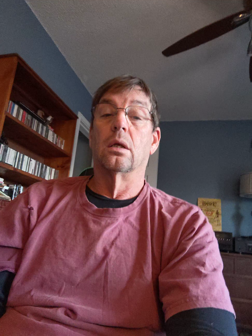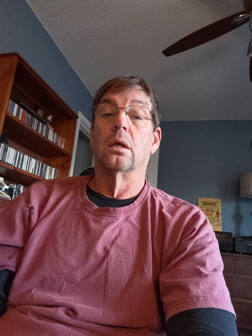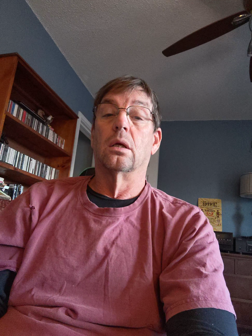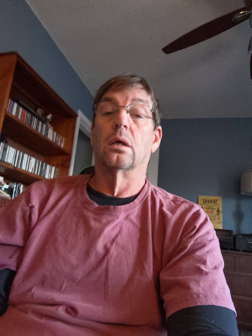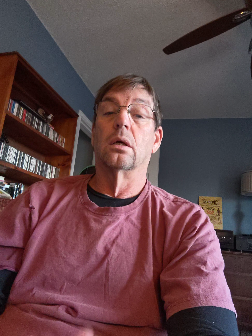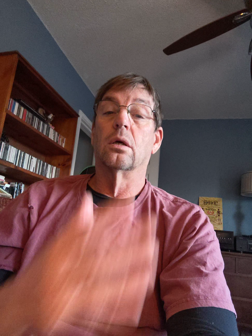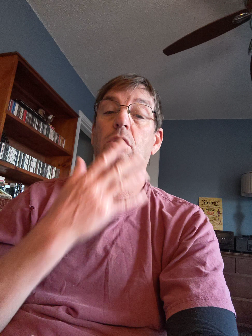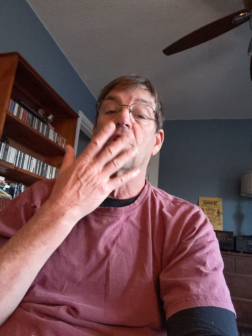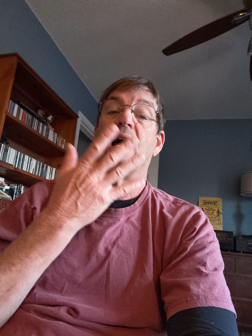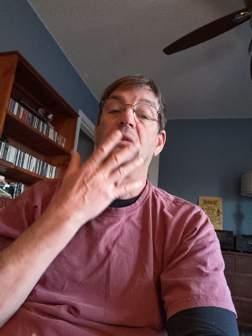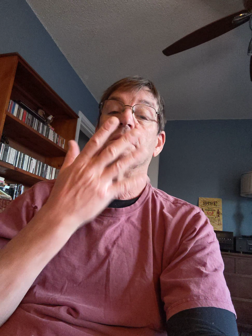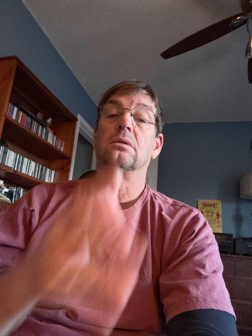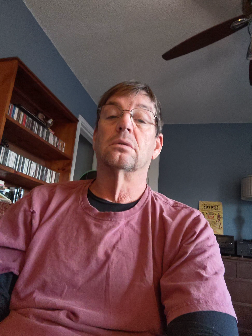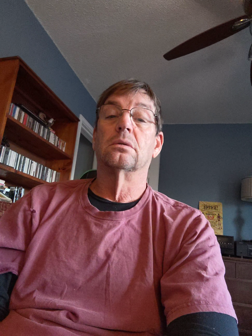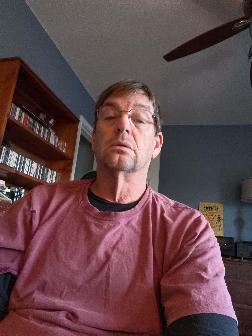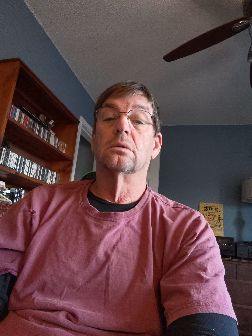grass